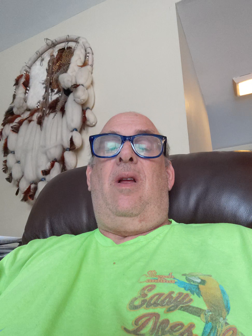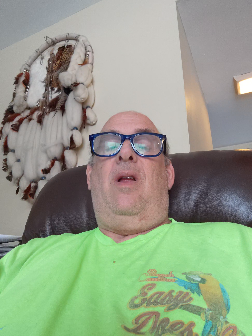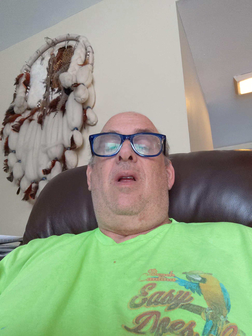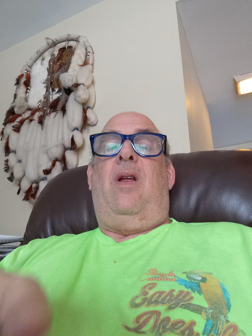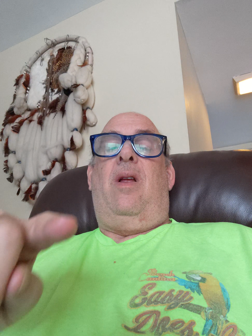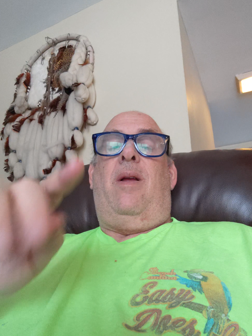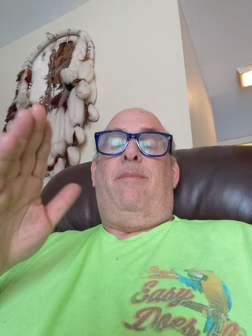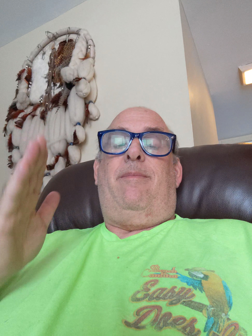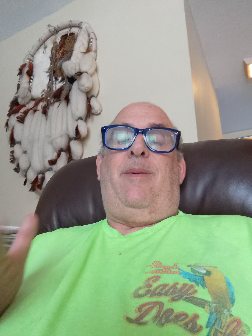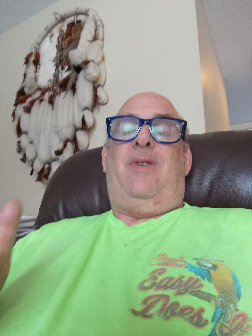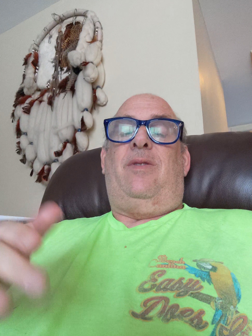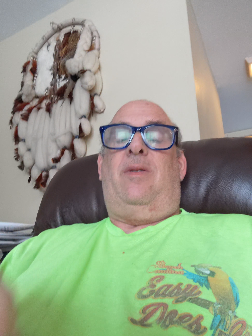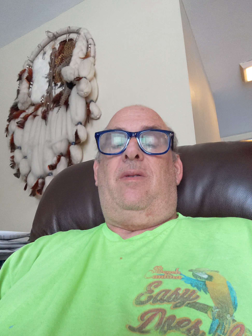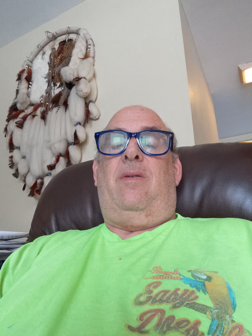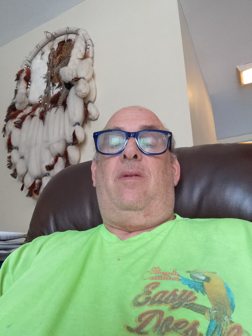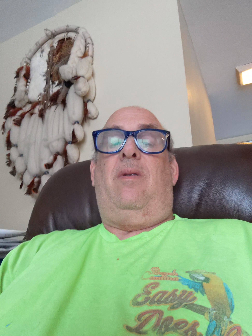beside